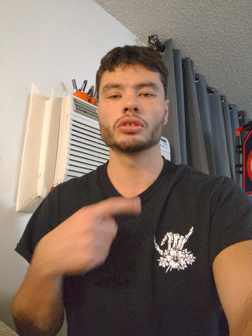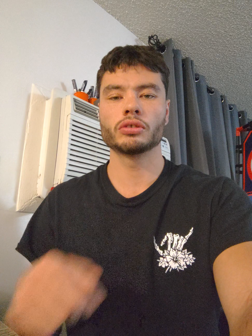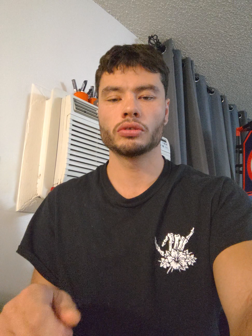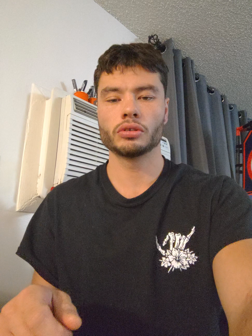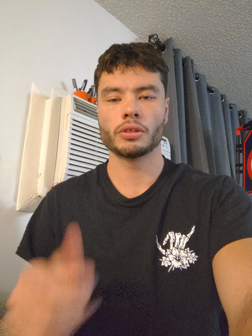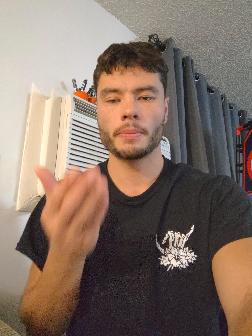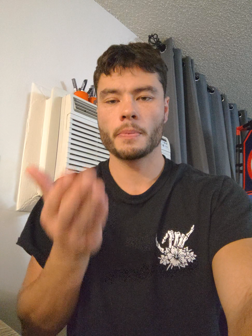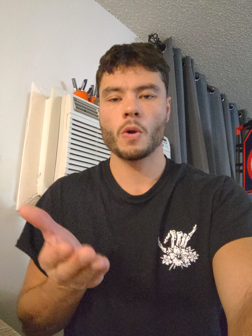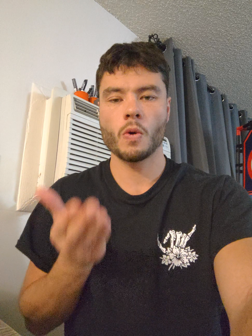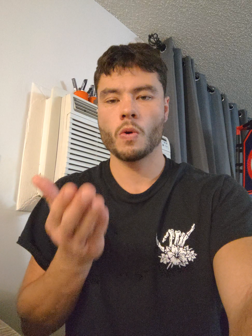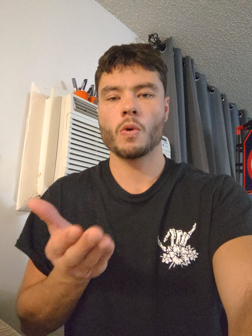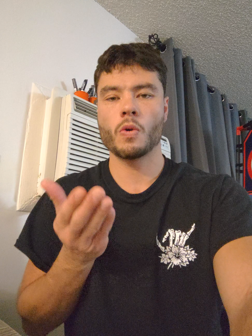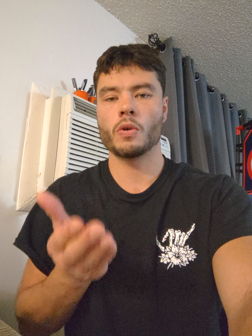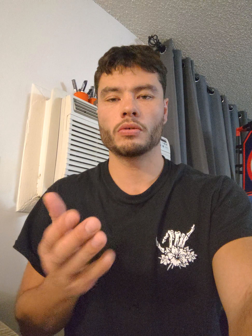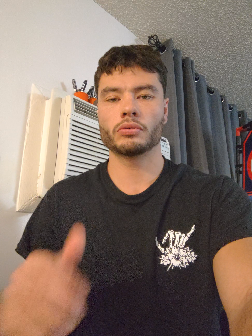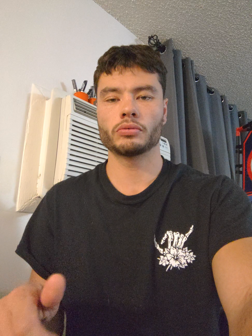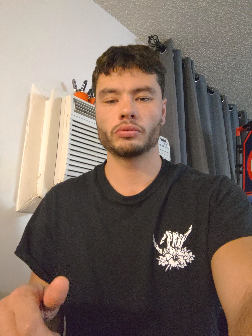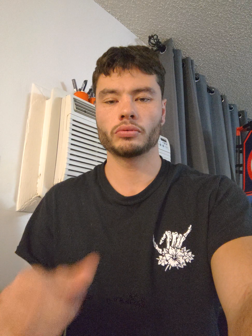boat